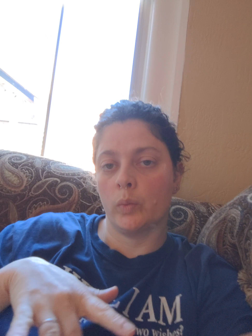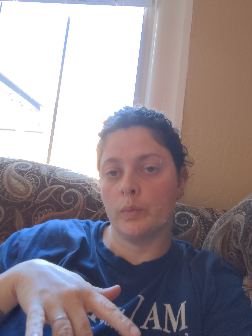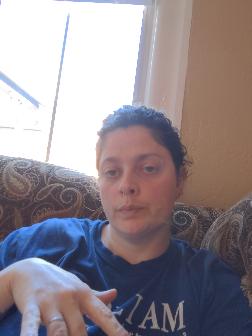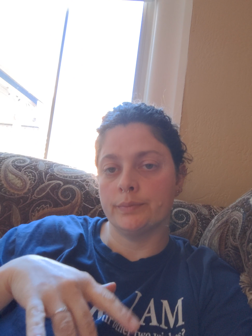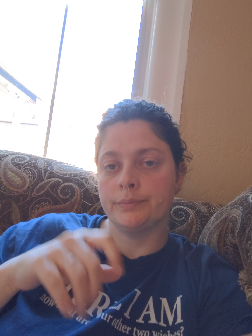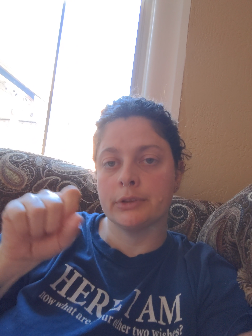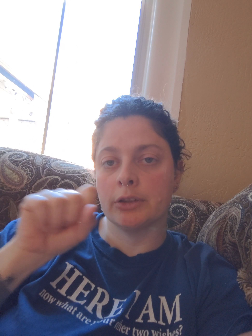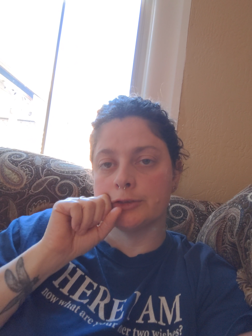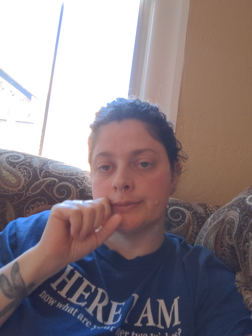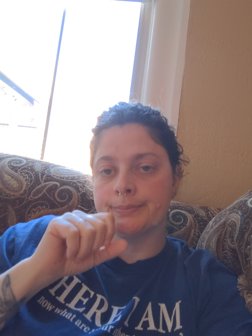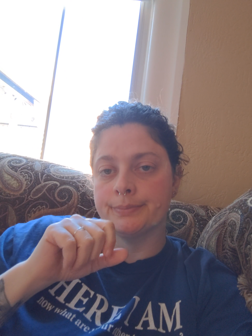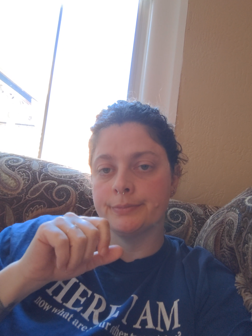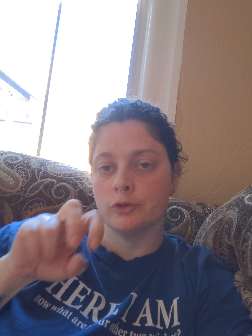carrot